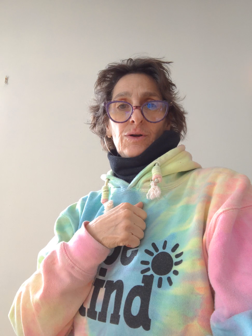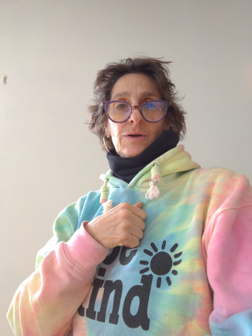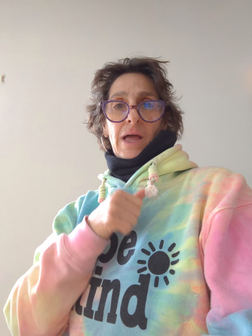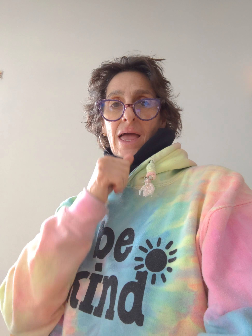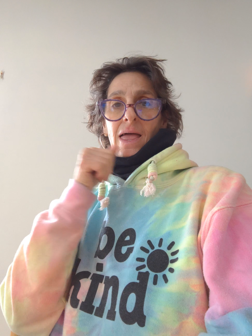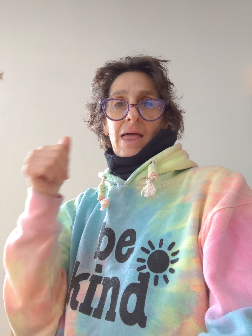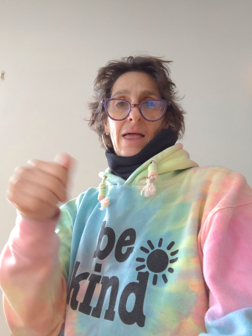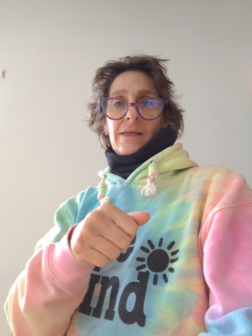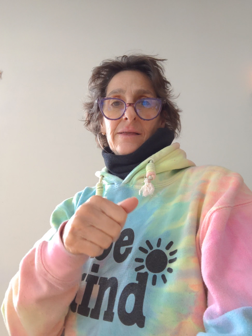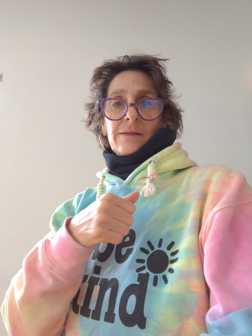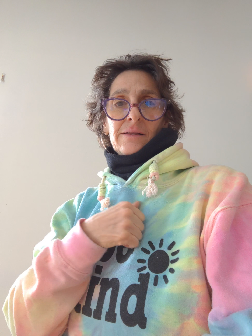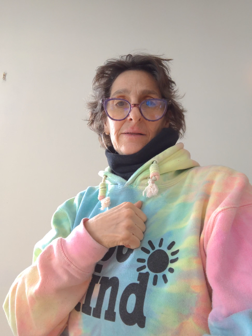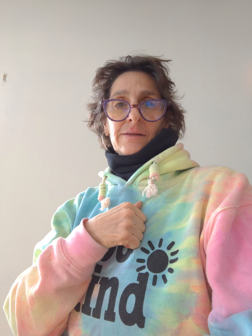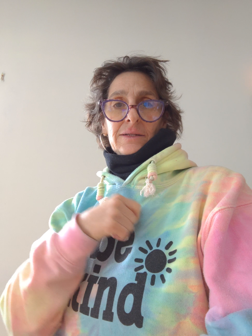hide